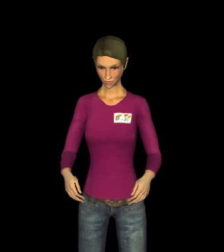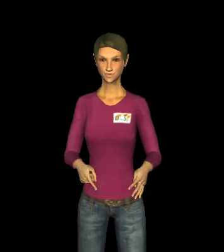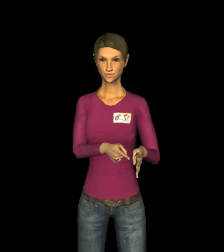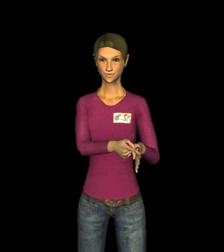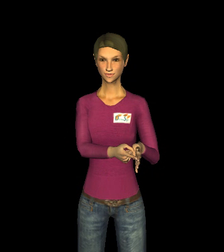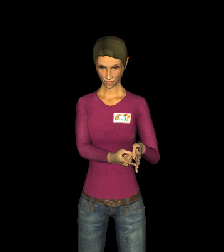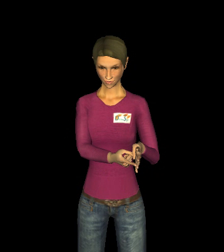موسم